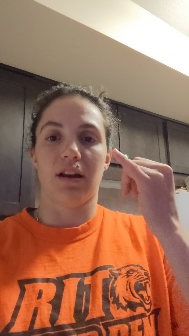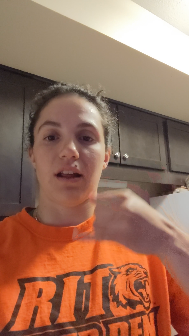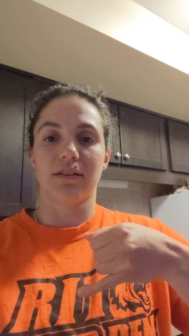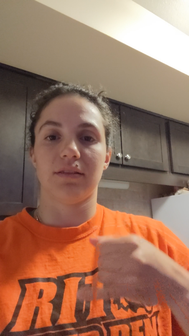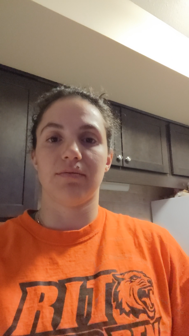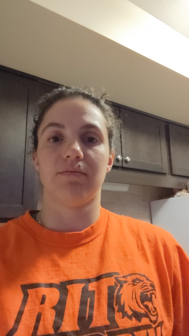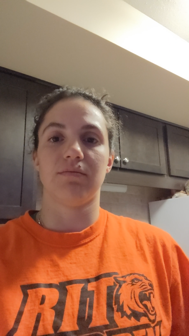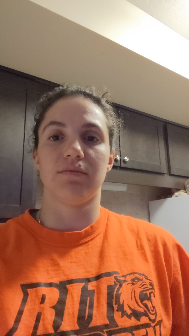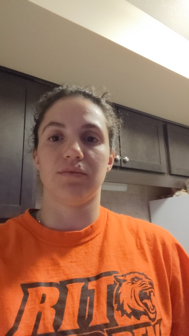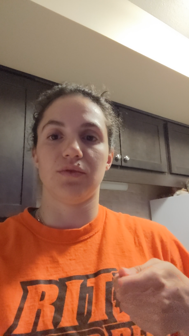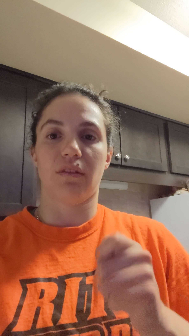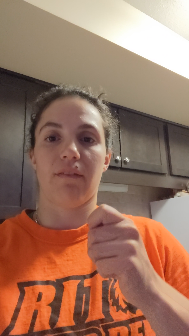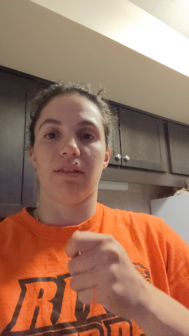shovel